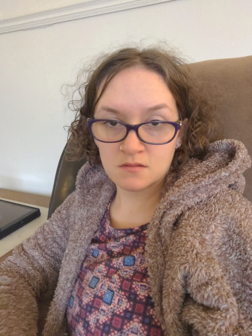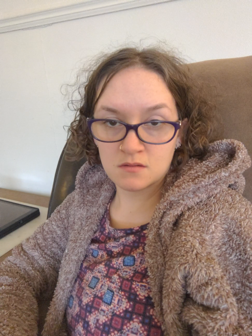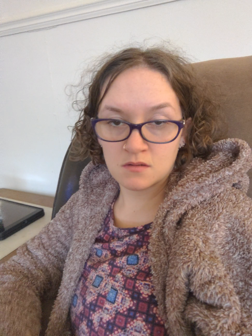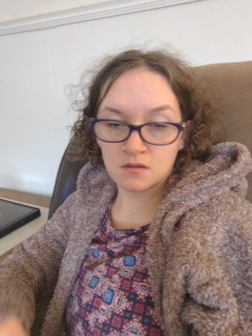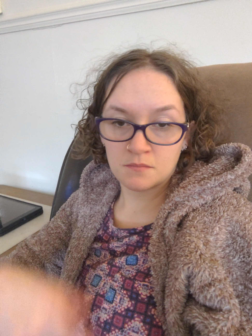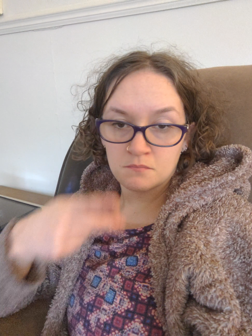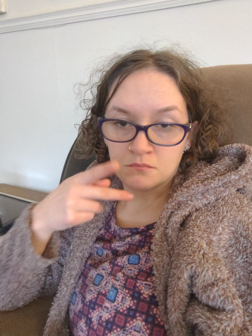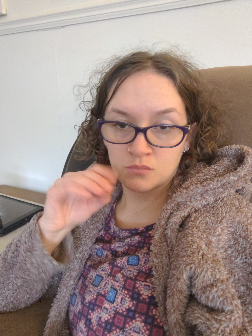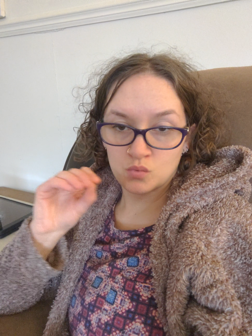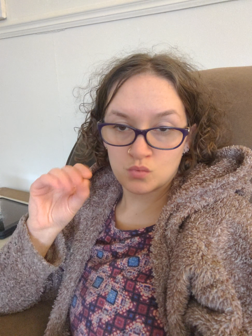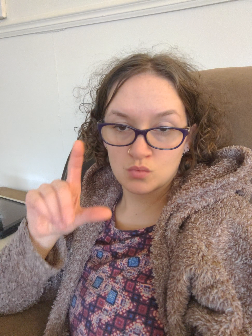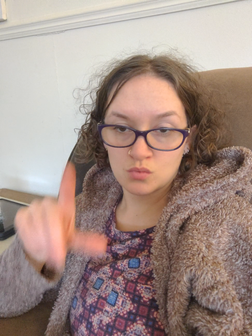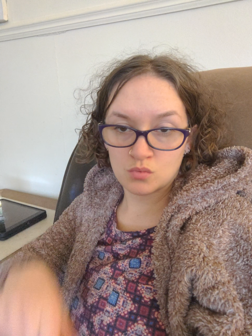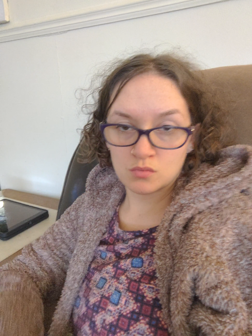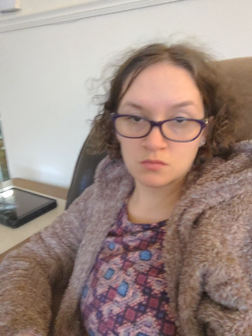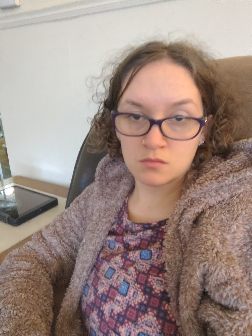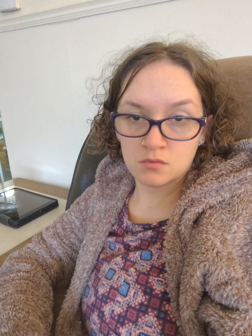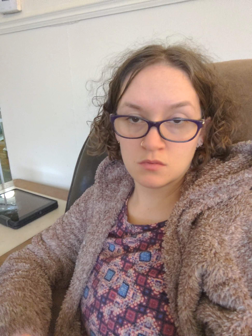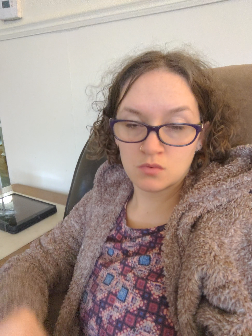pool